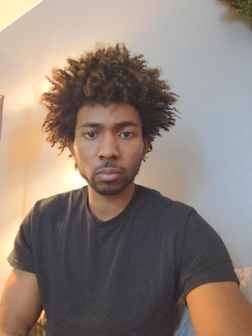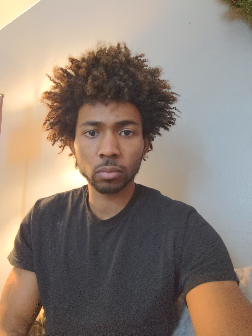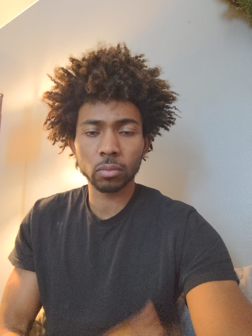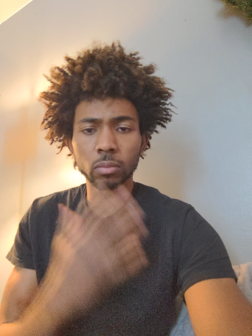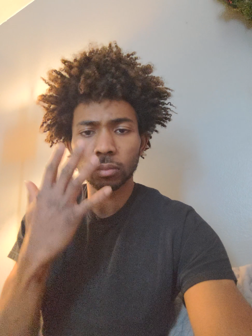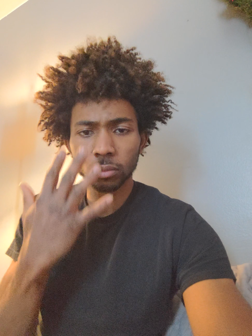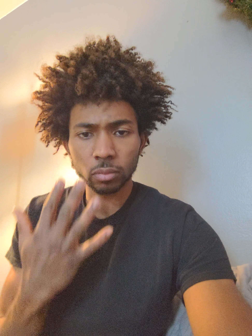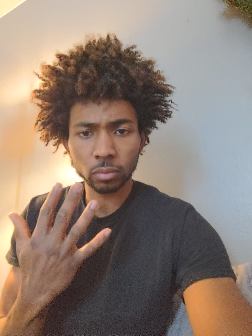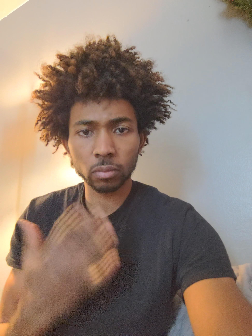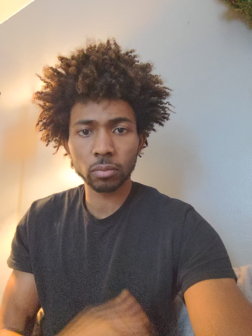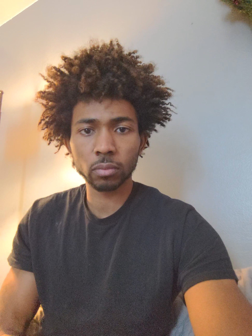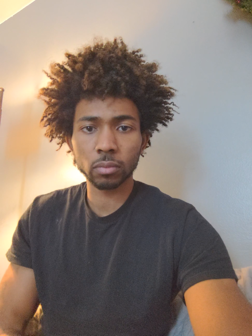sad